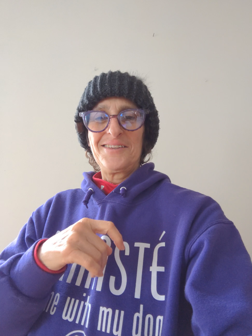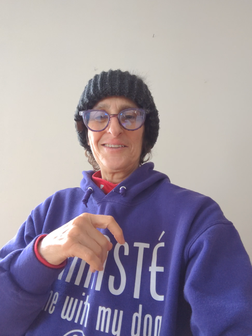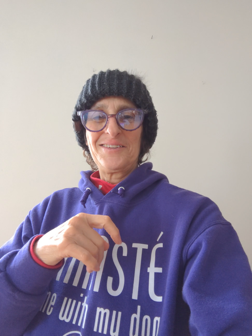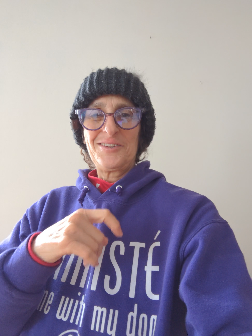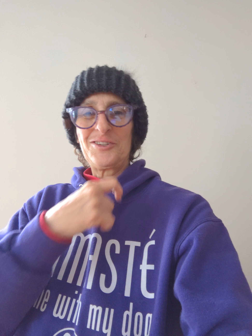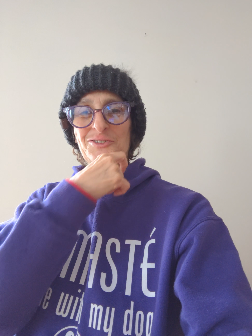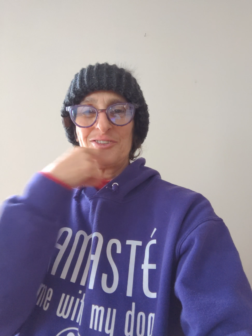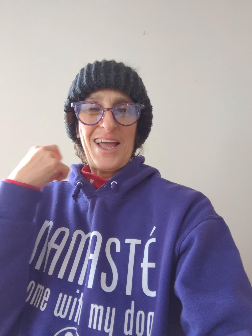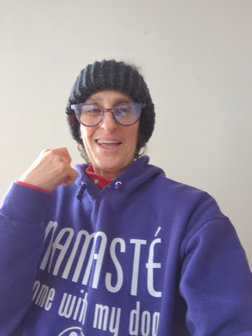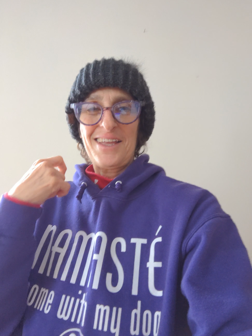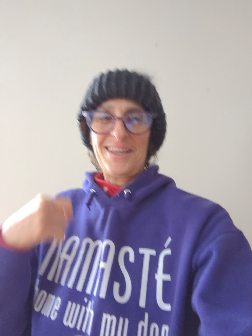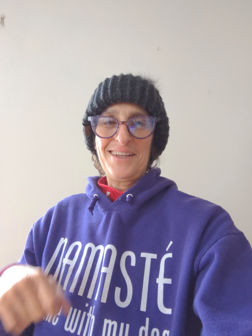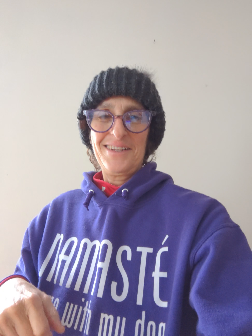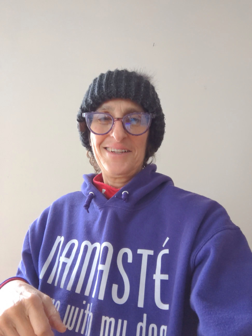dry